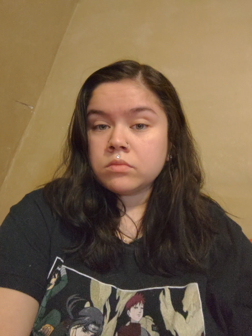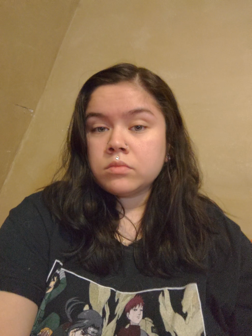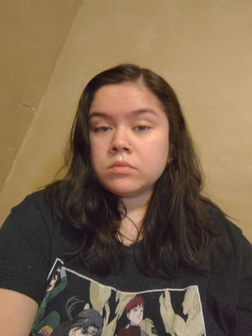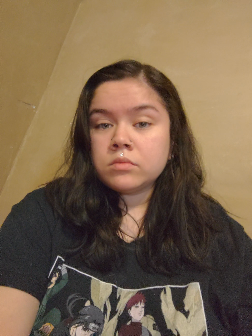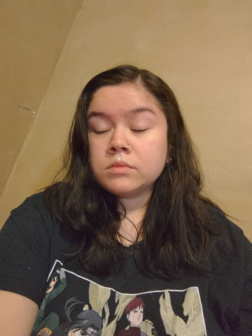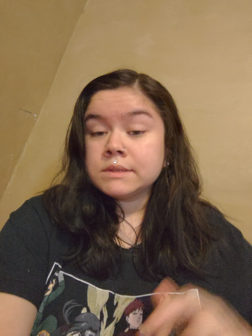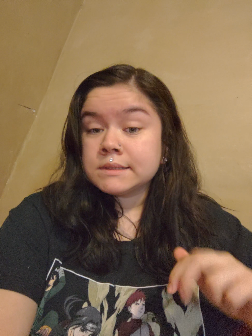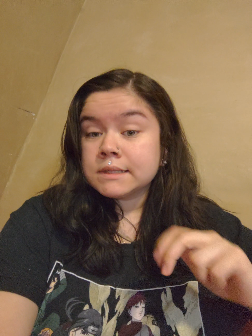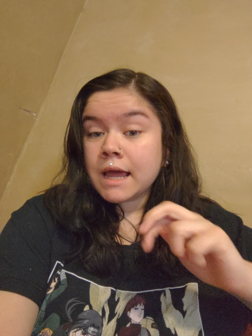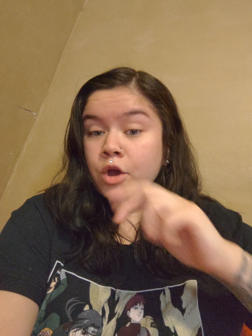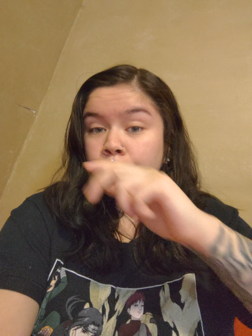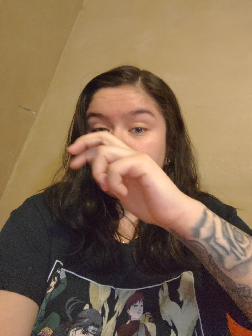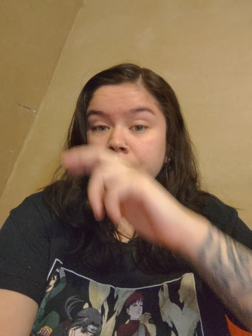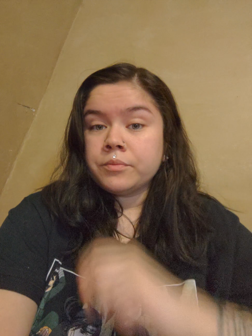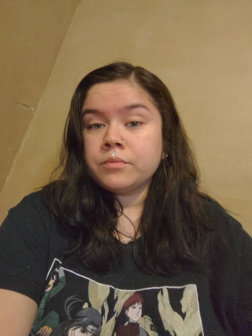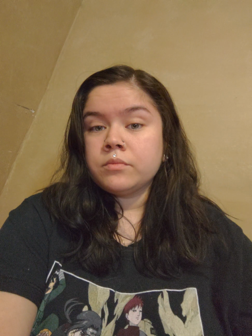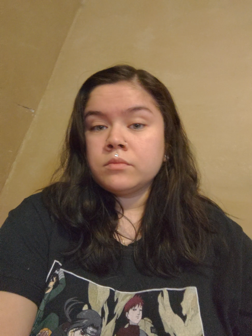stairs